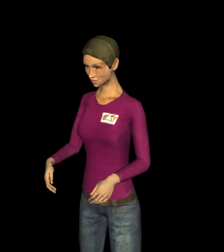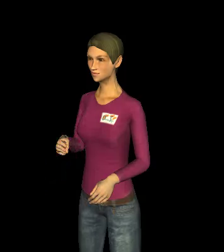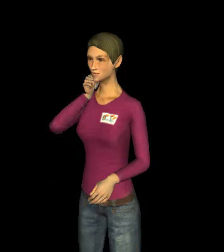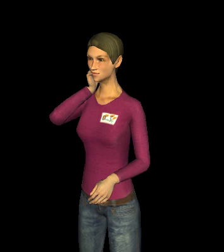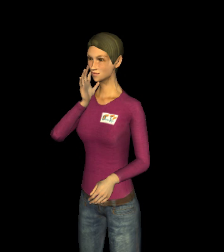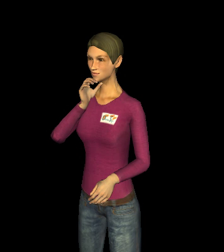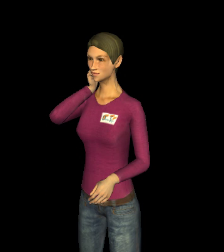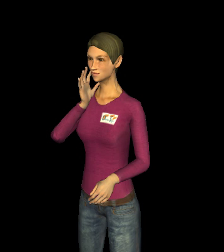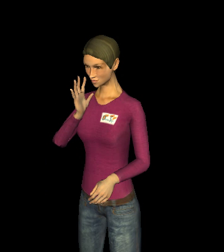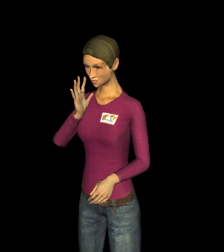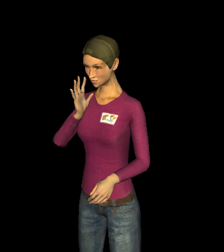كل يوم